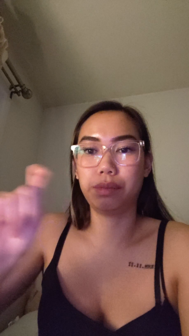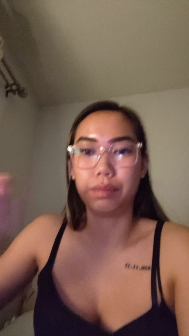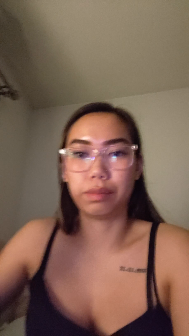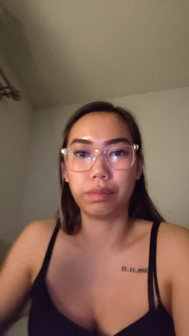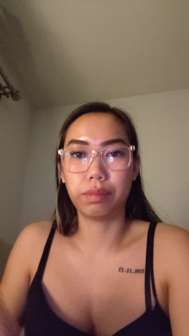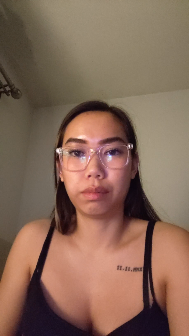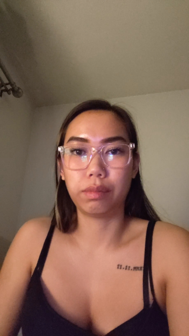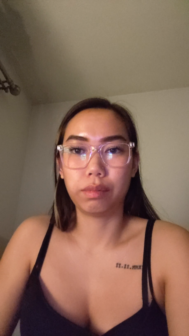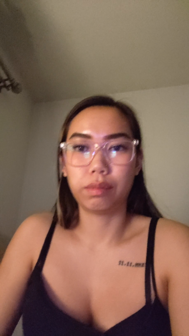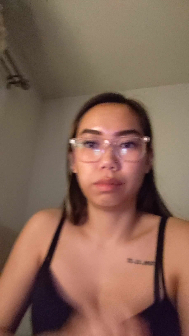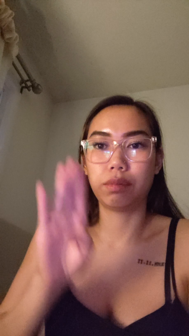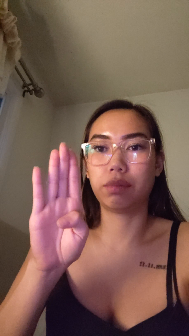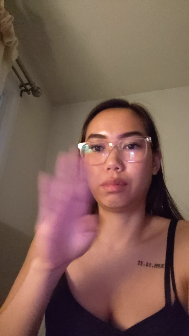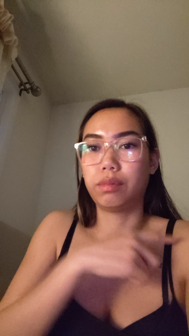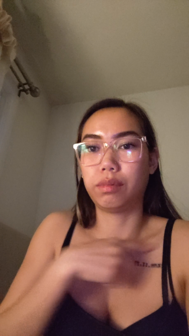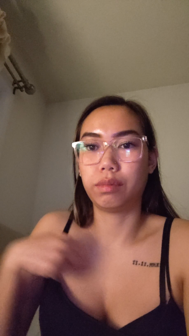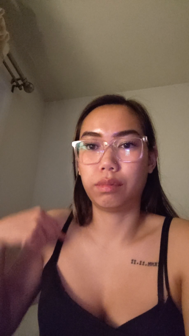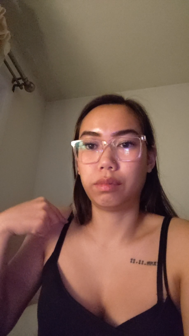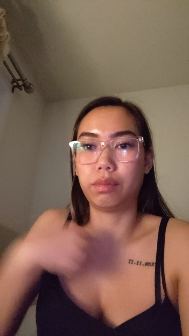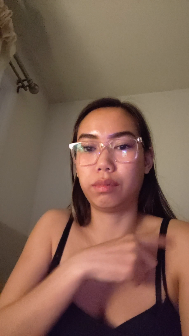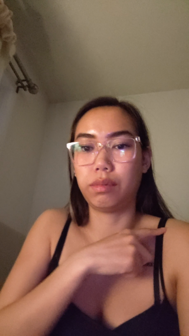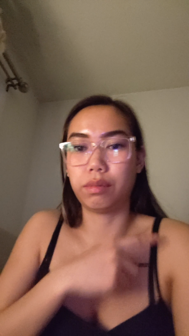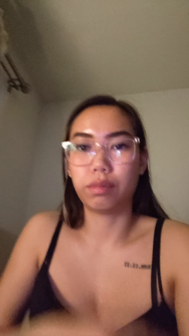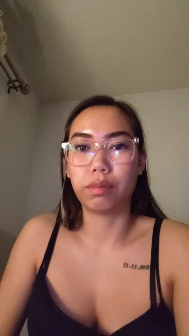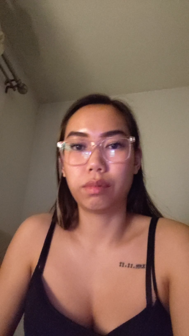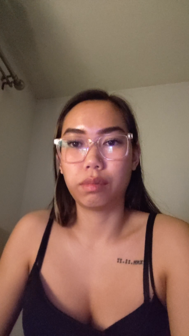bib